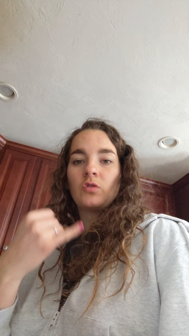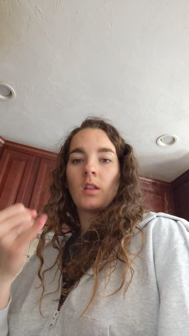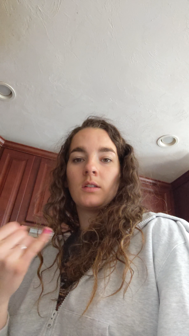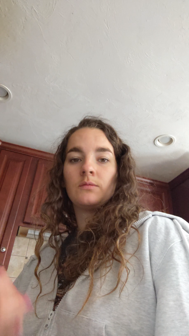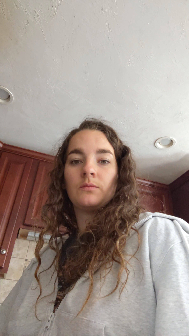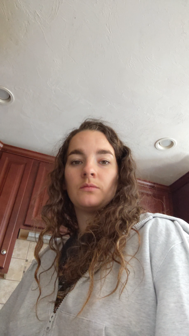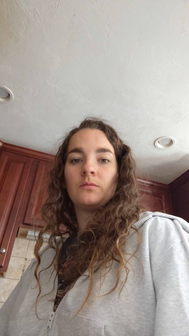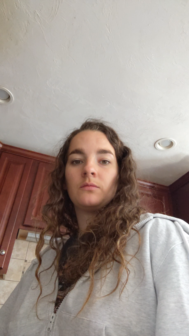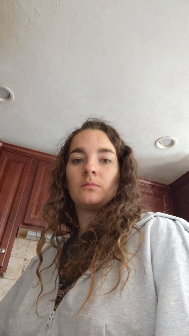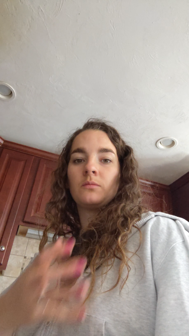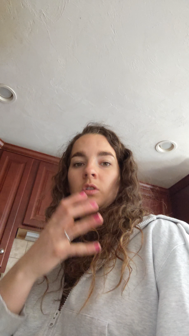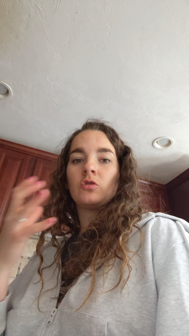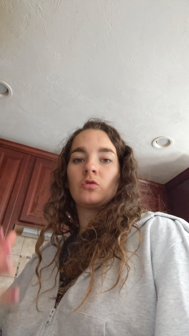much